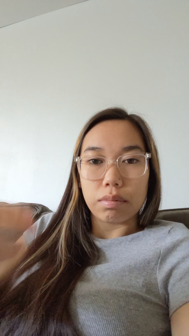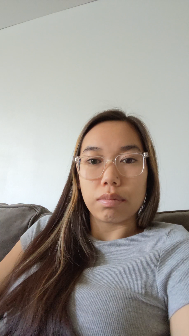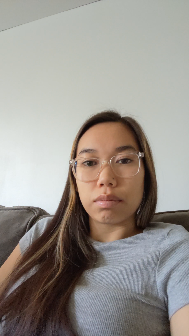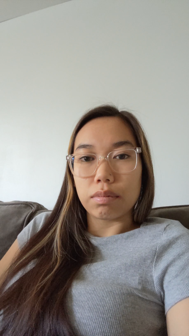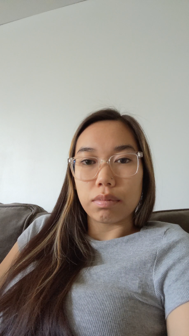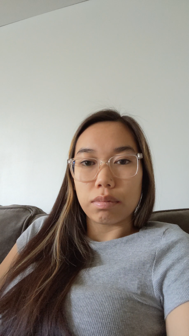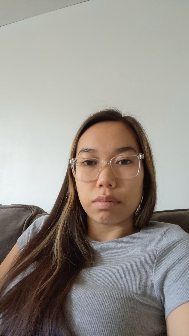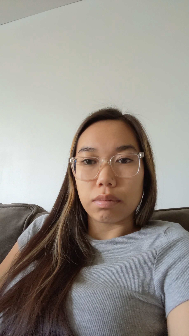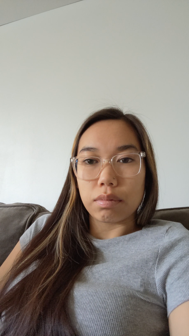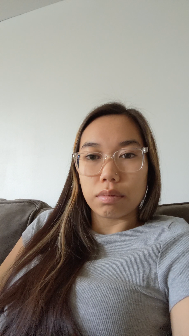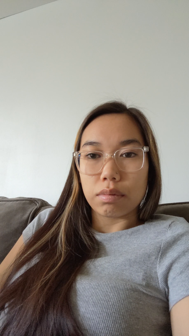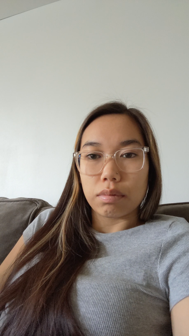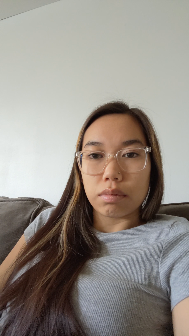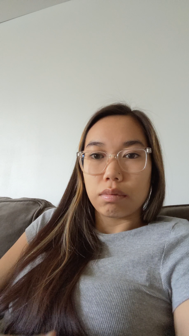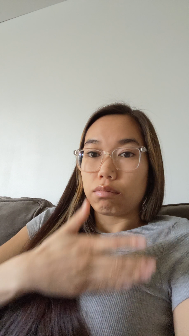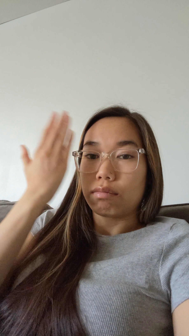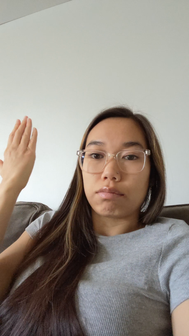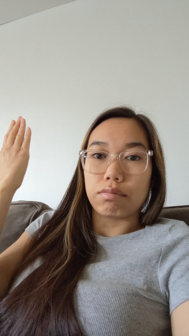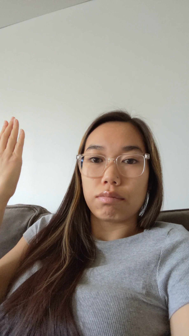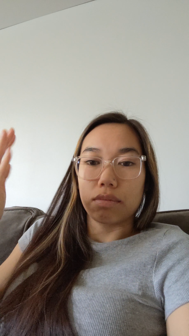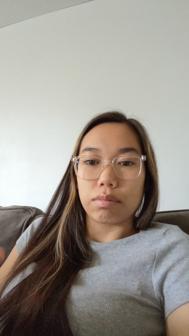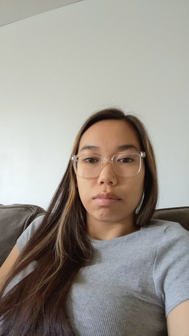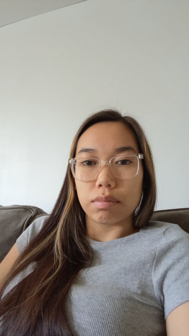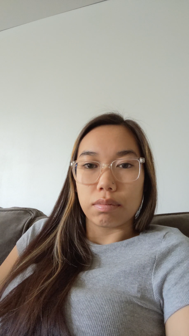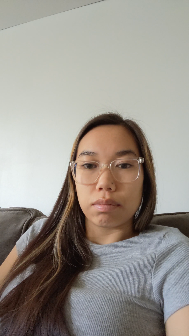all gone